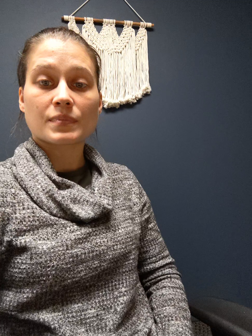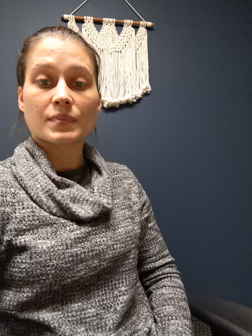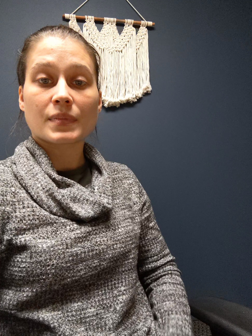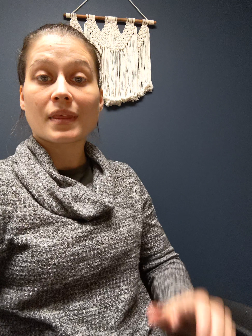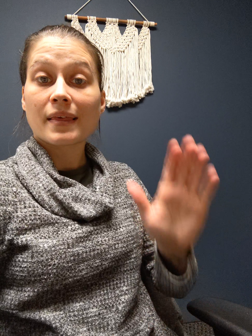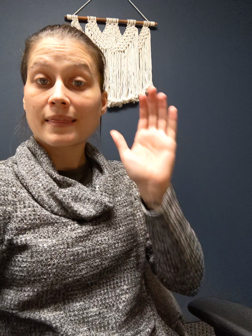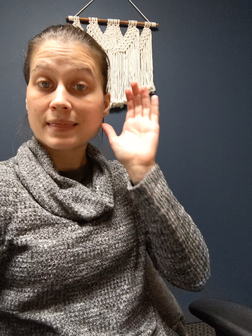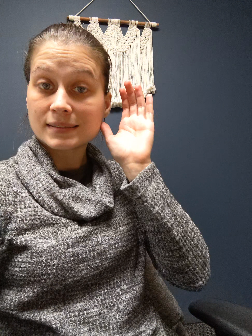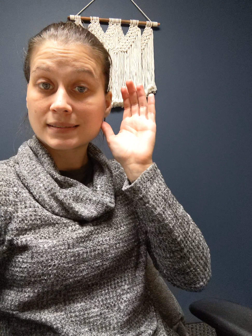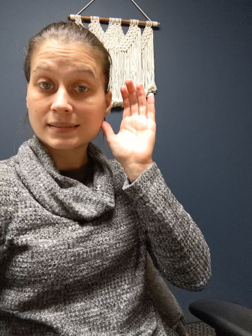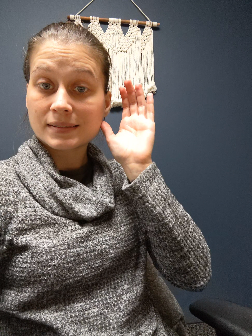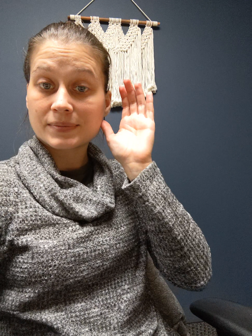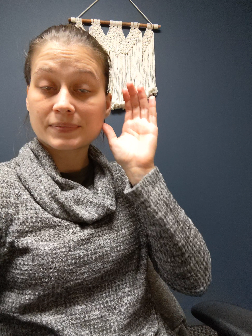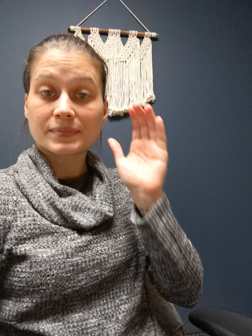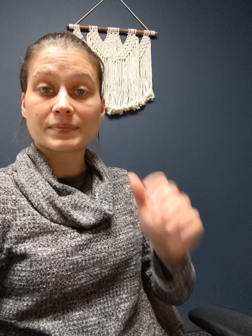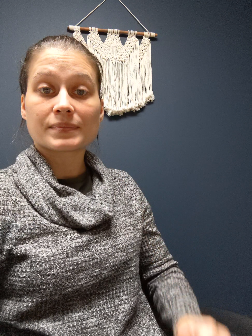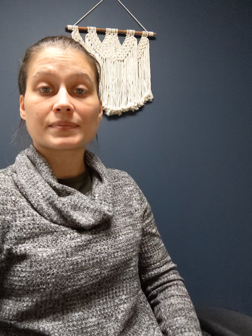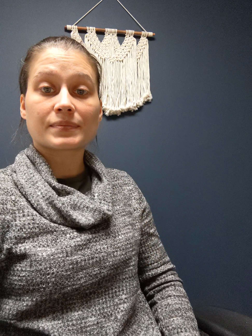listen